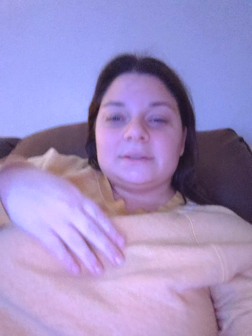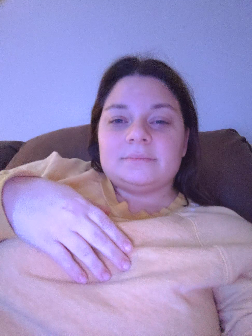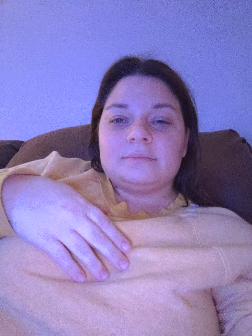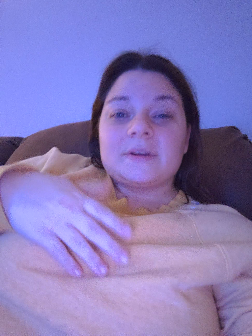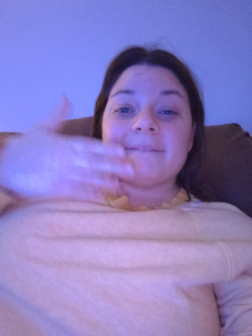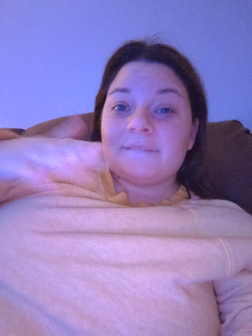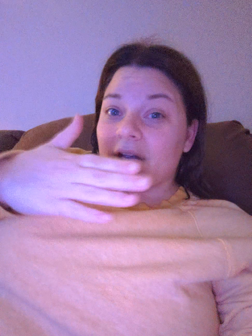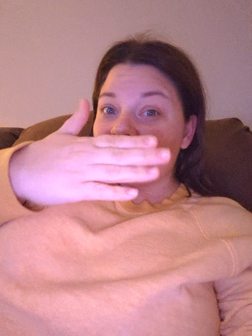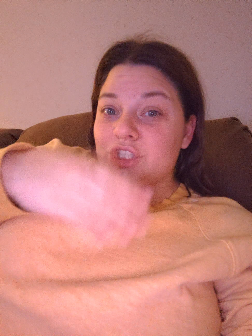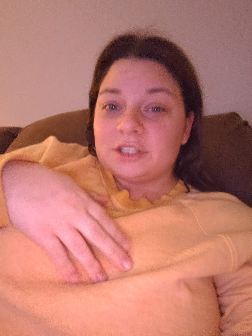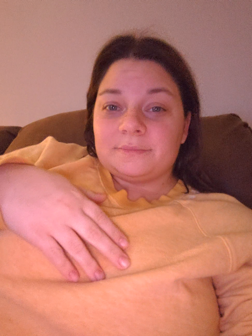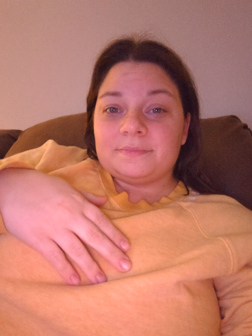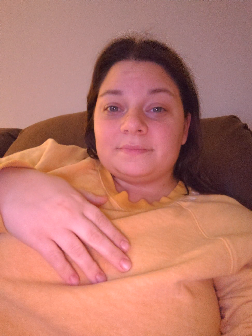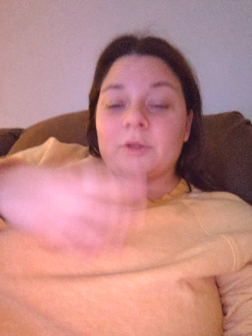fish